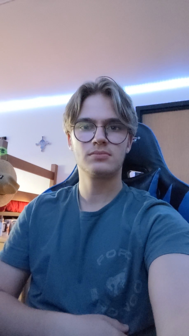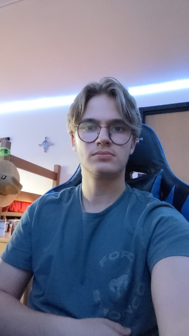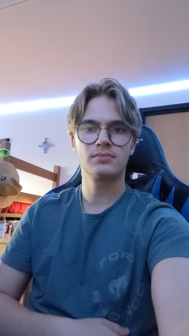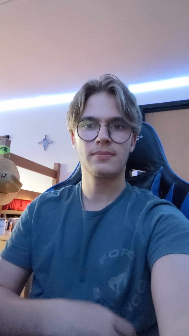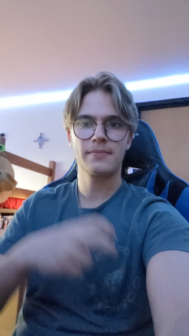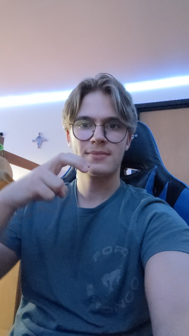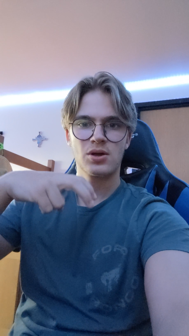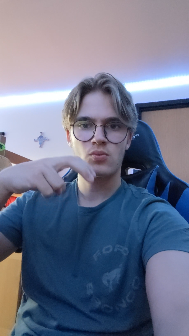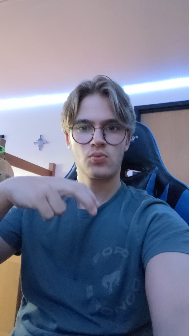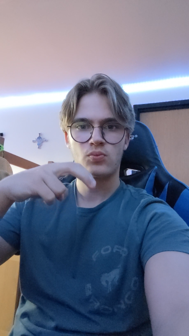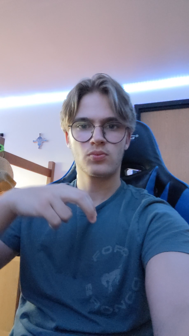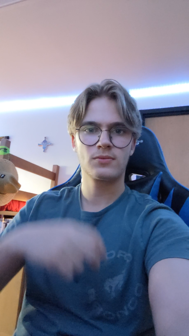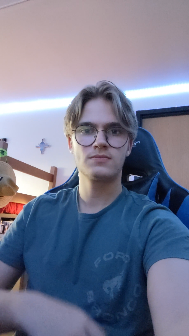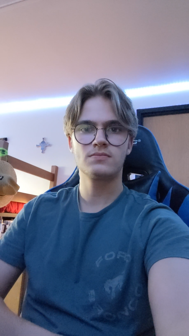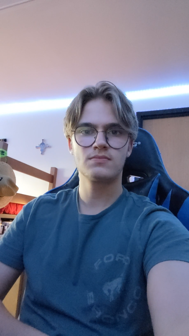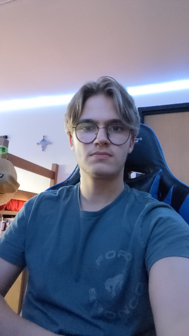potato